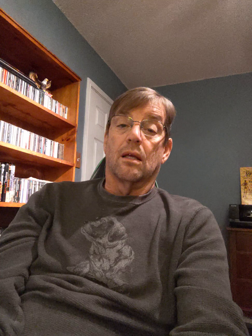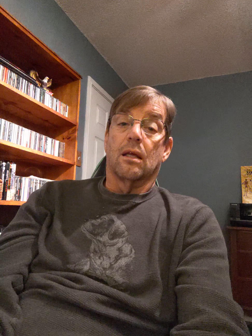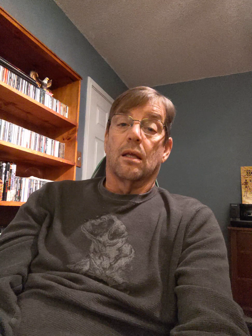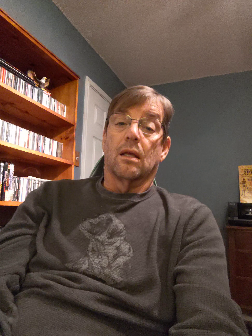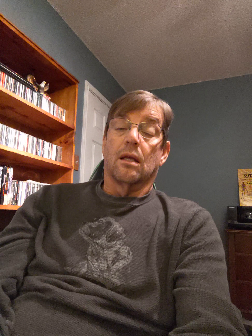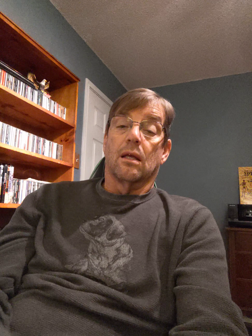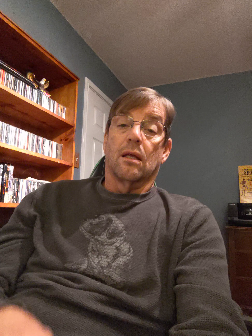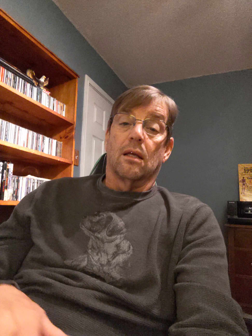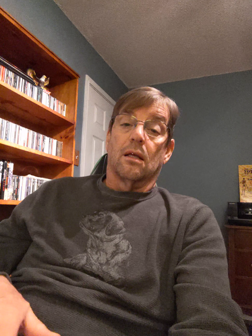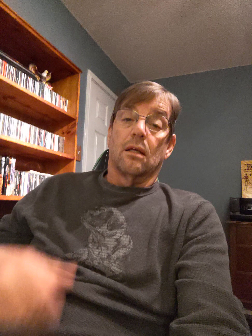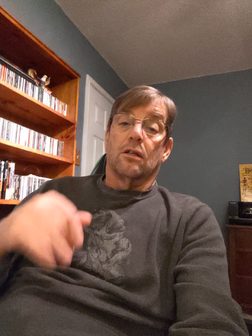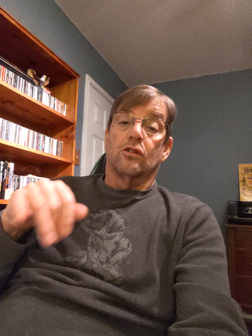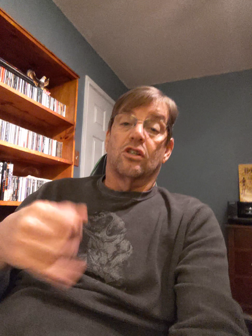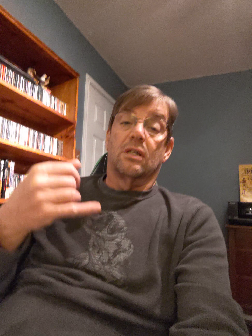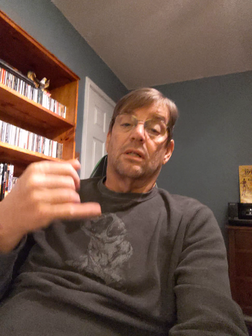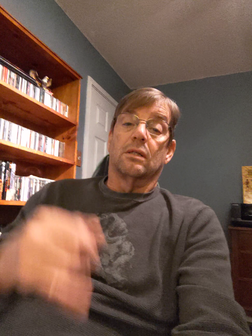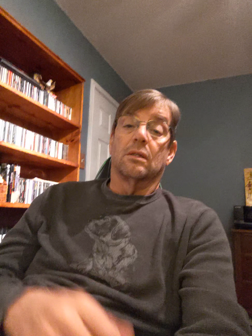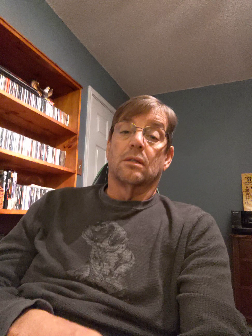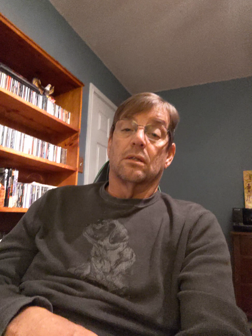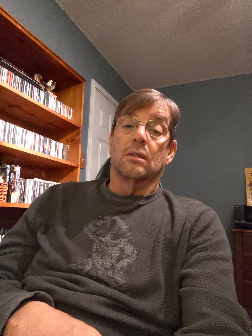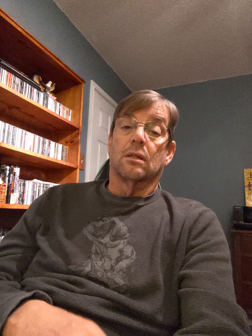jeans